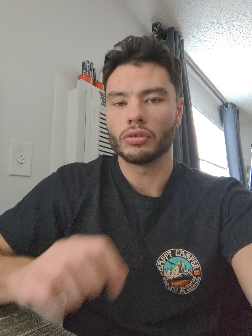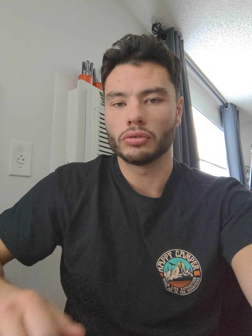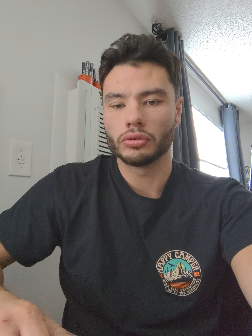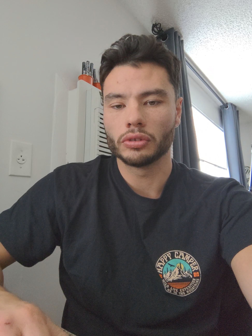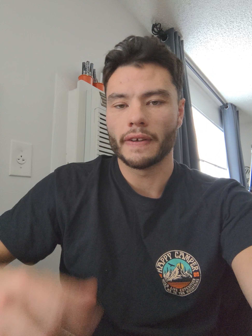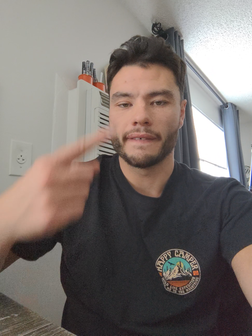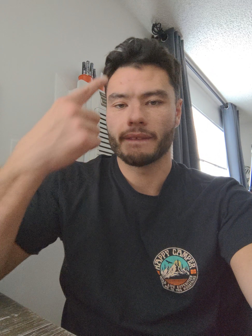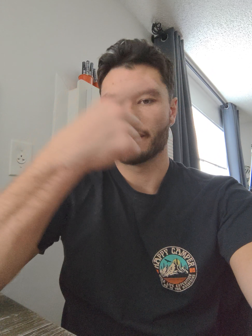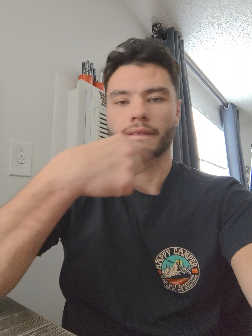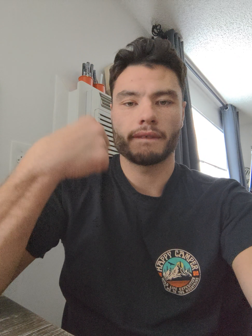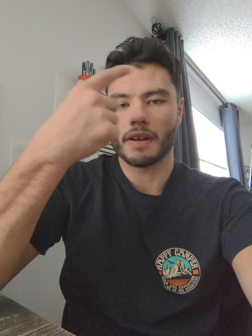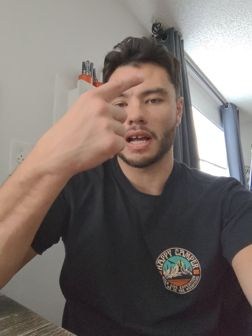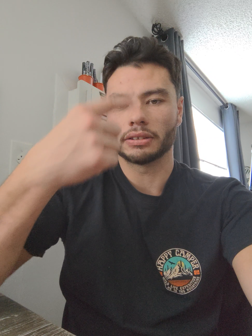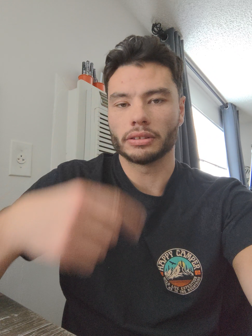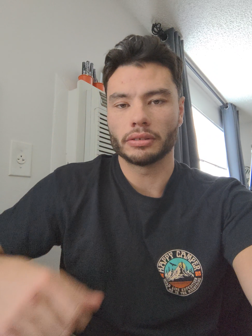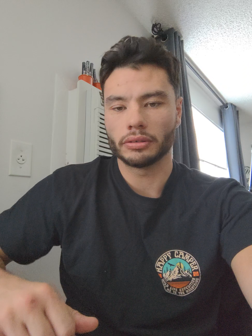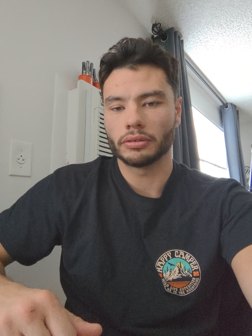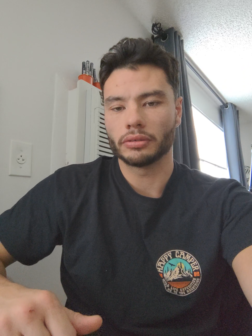face